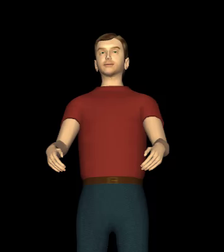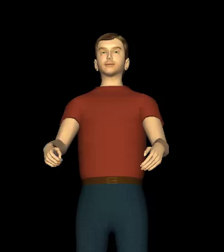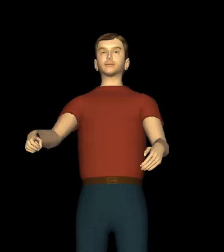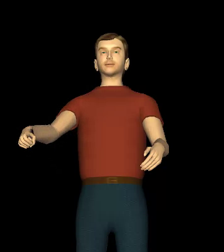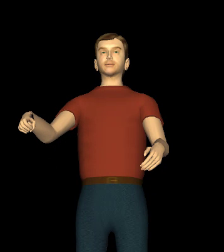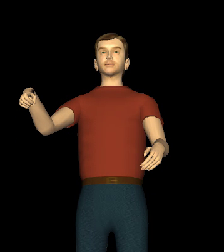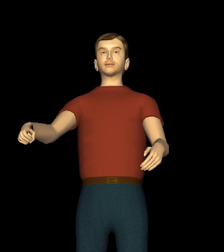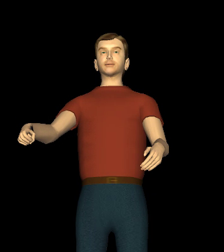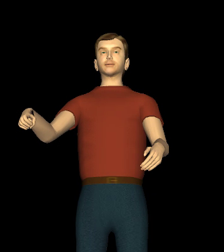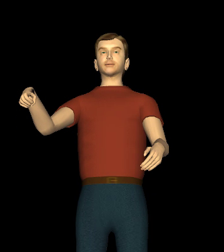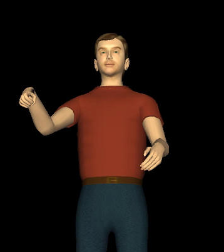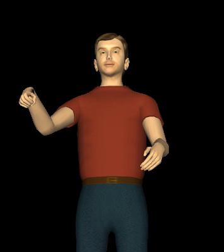أمتعة